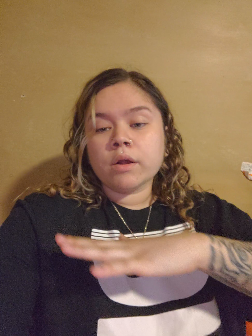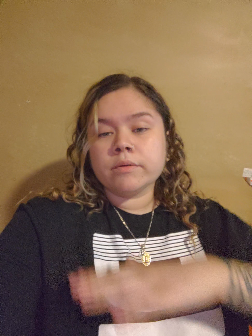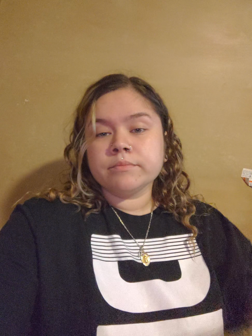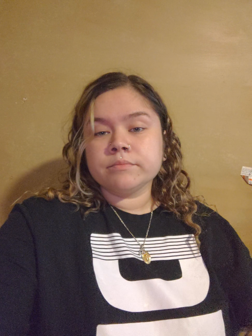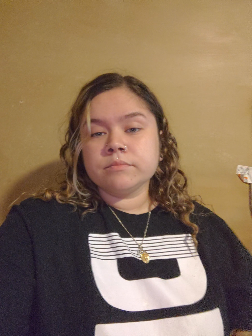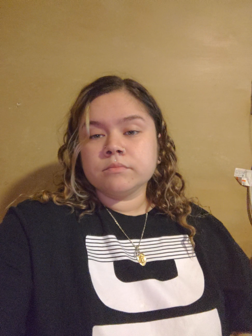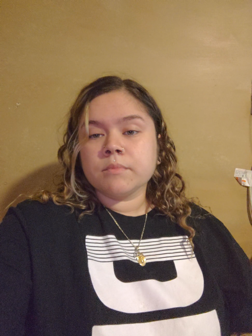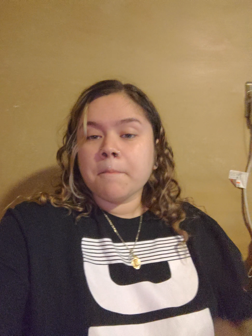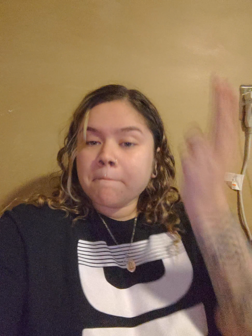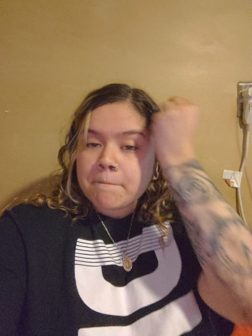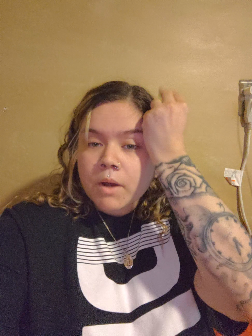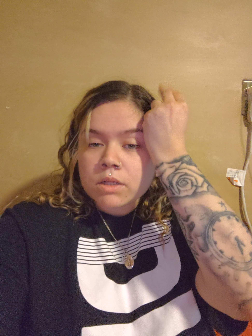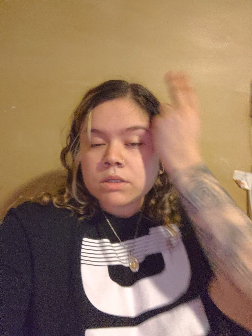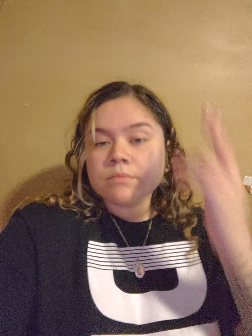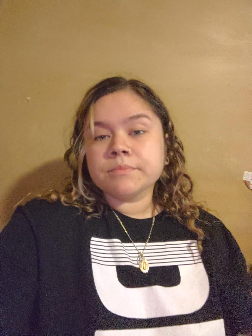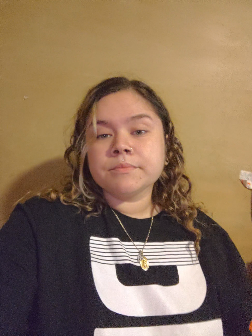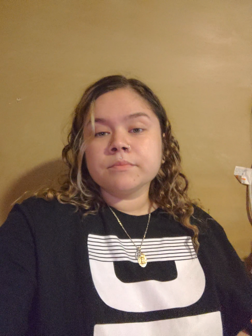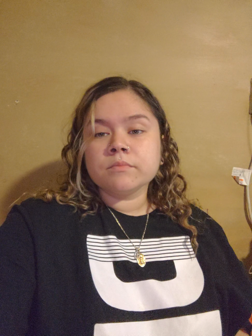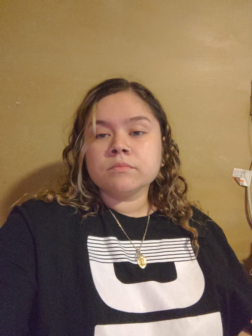bunny